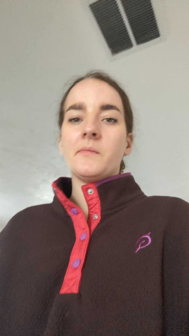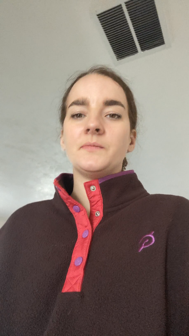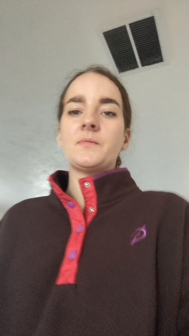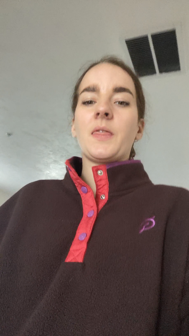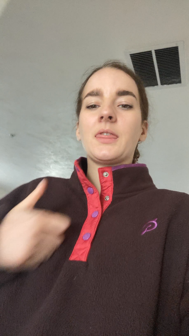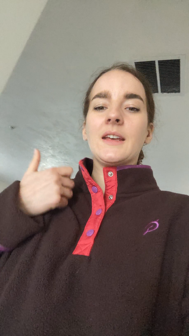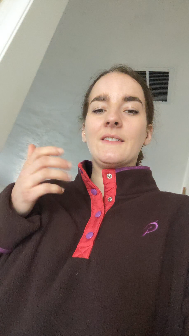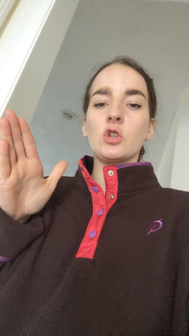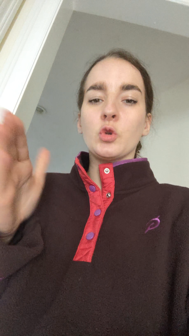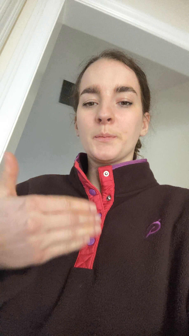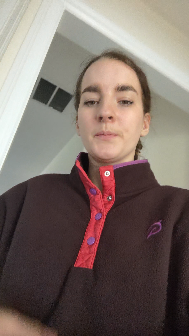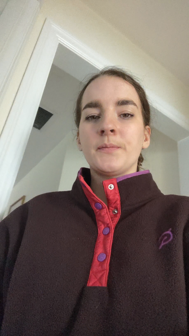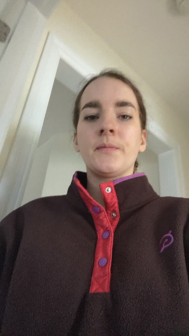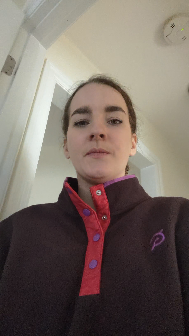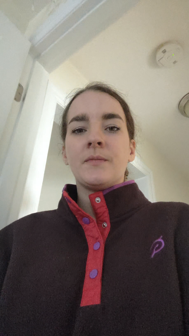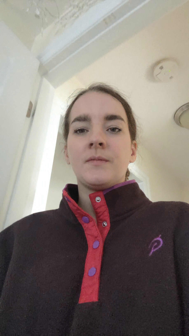living room